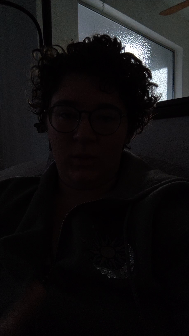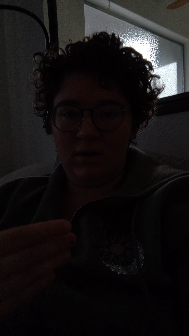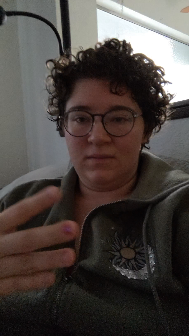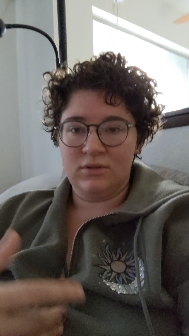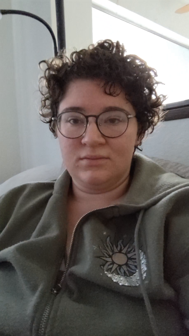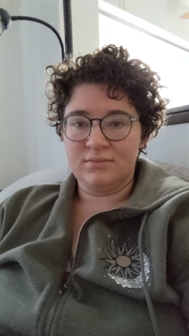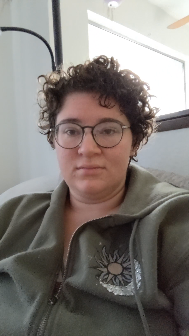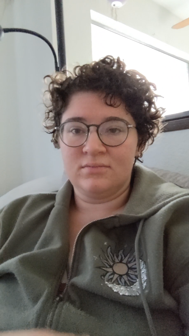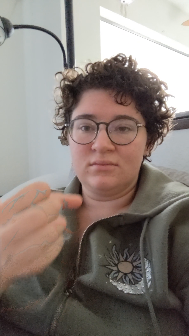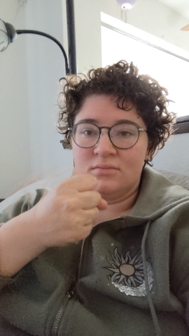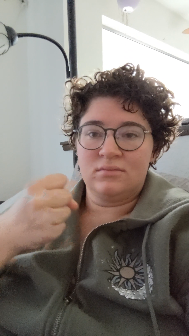coffee